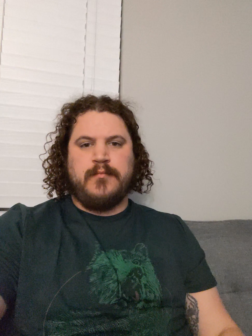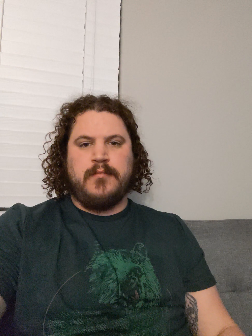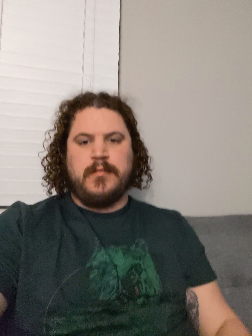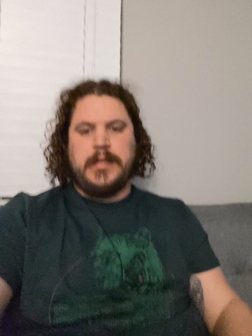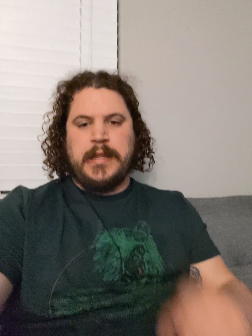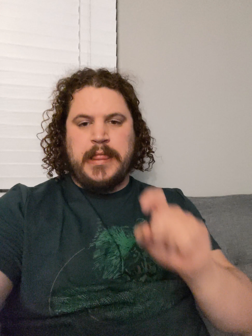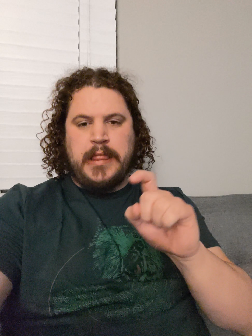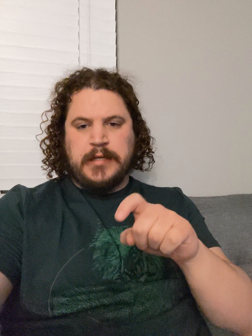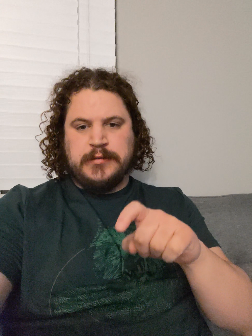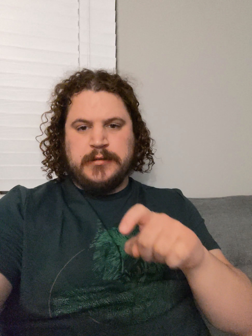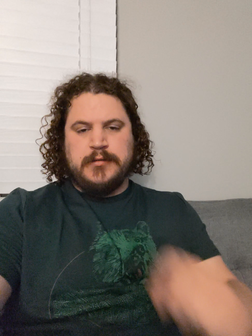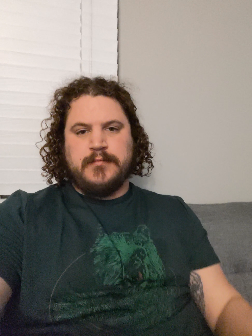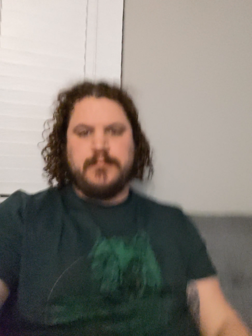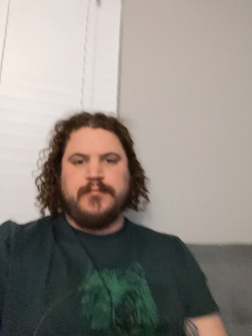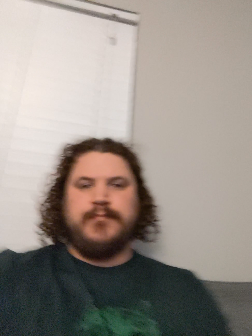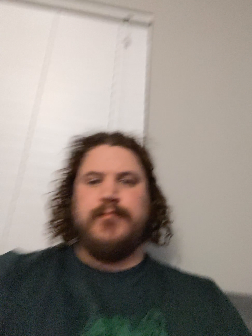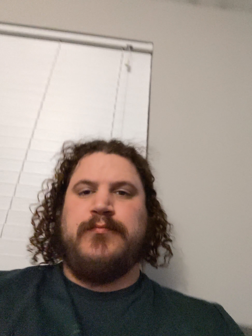closet